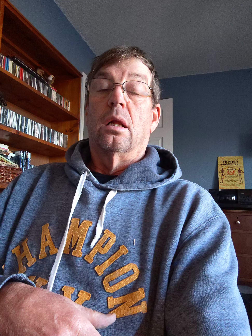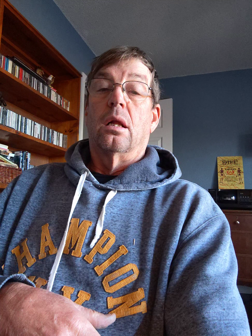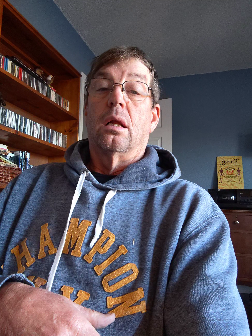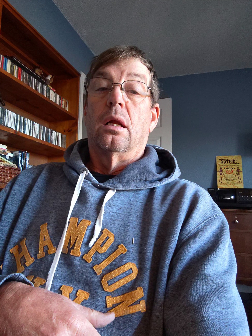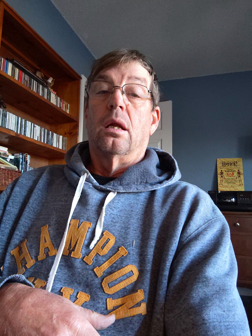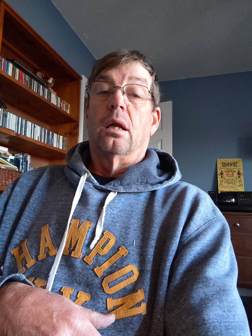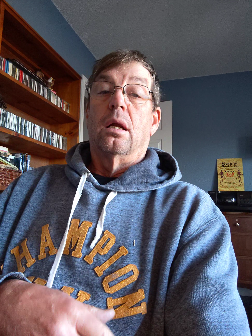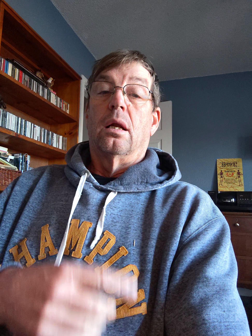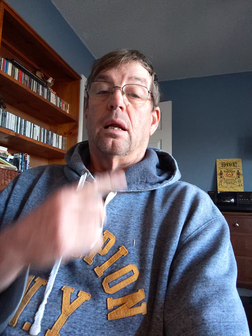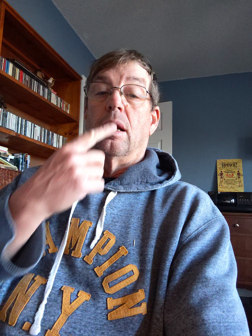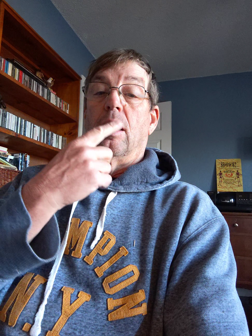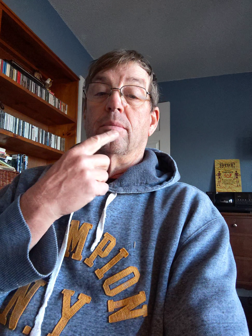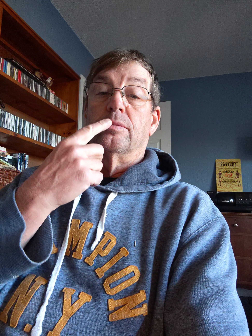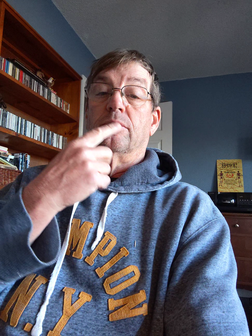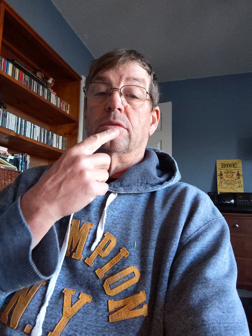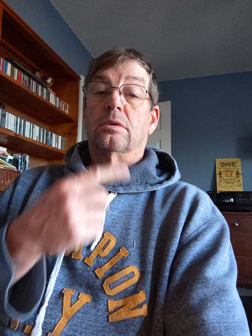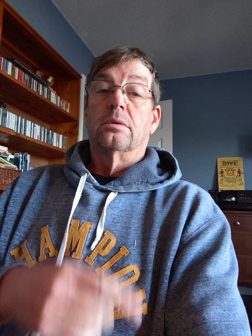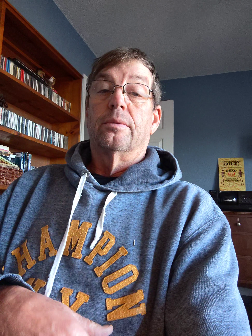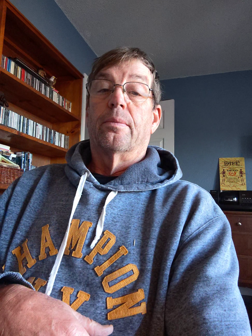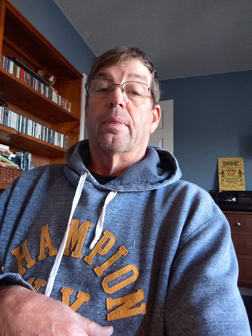lips